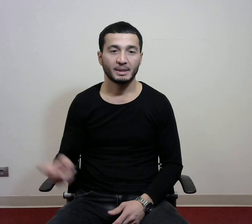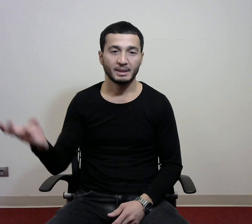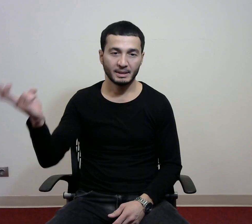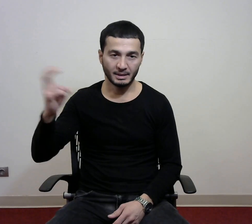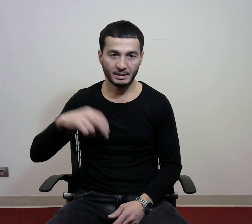gəlmək